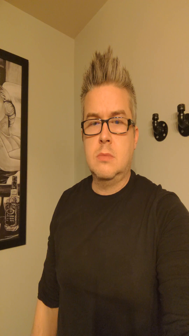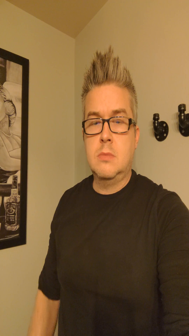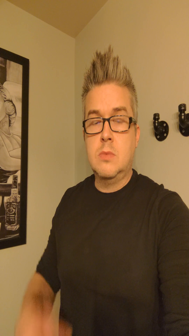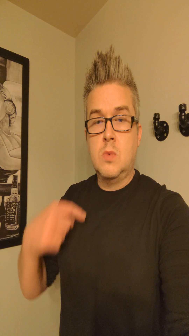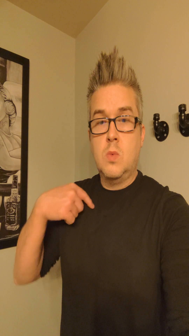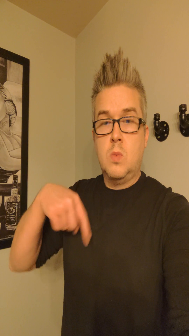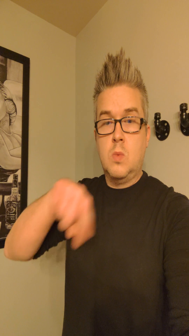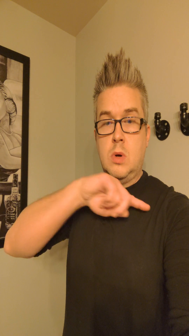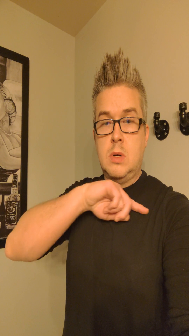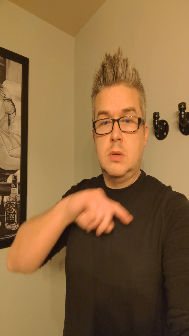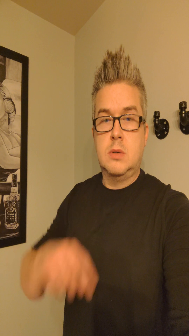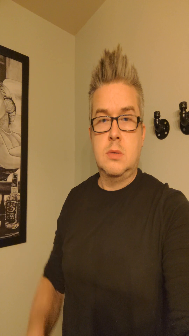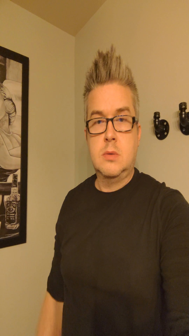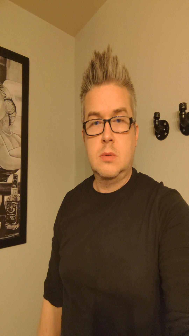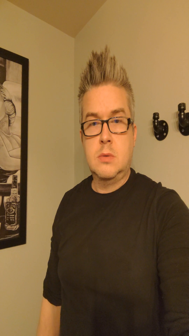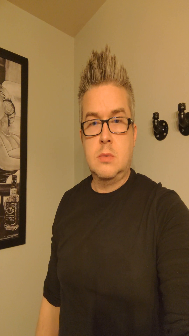we